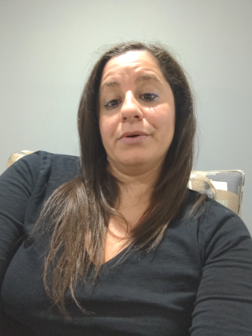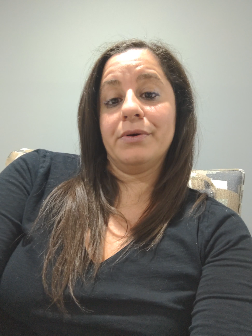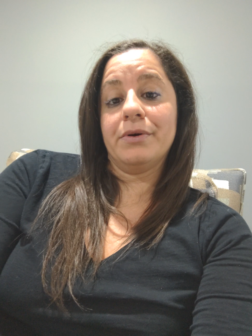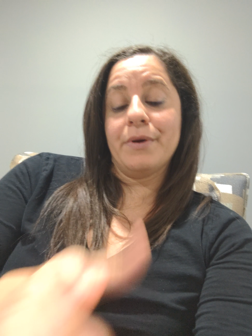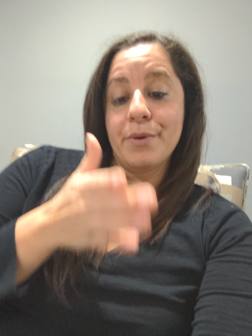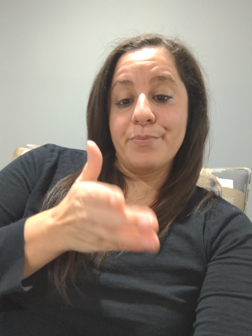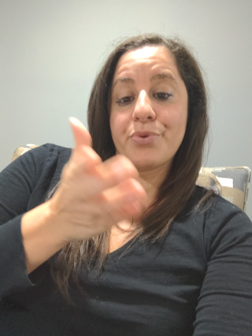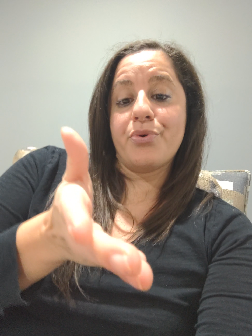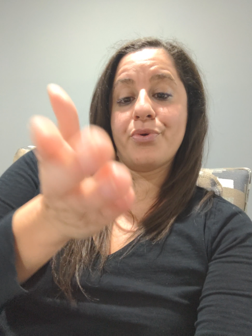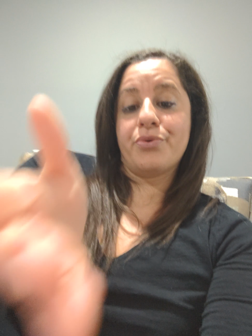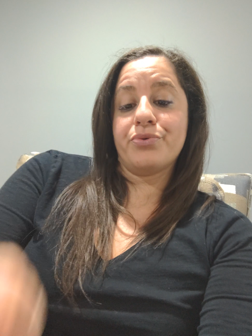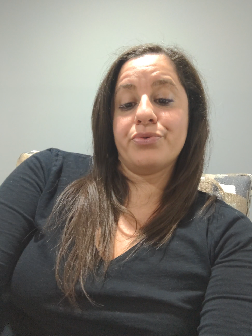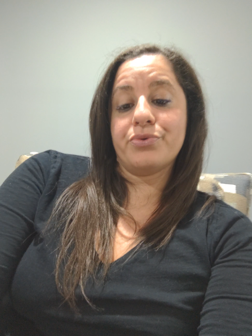boat